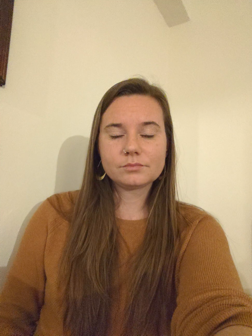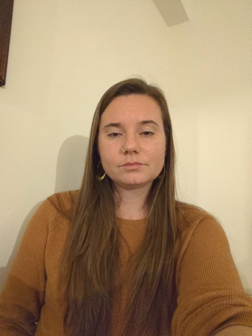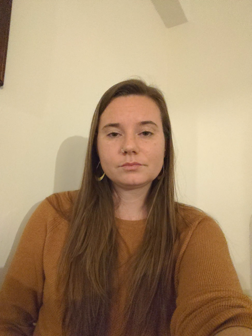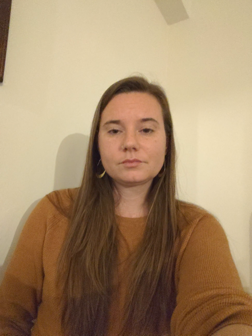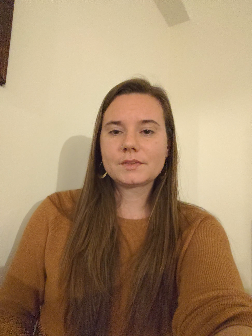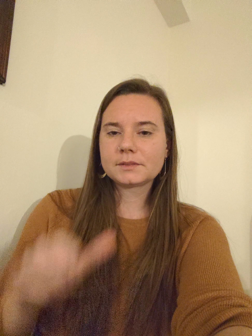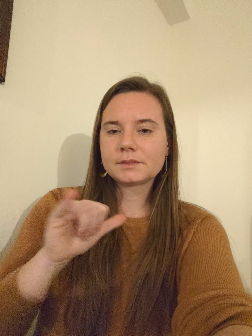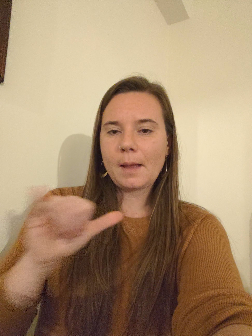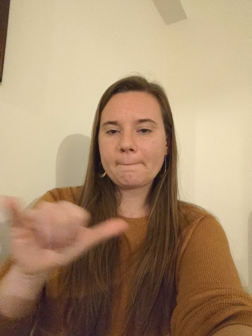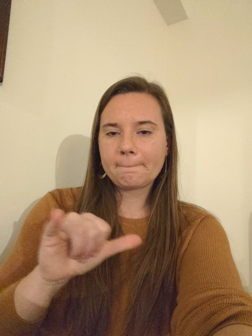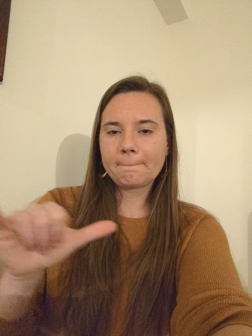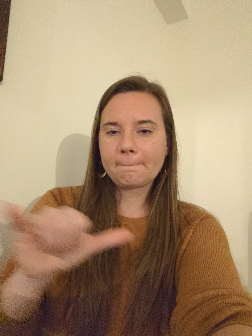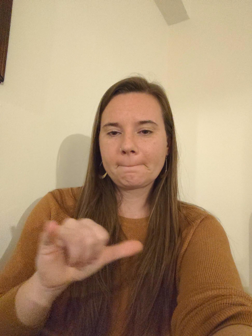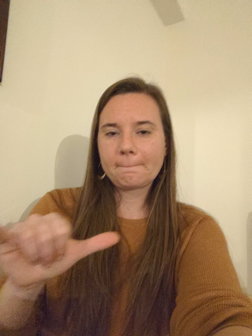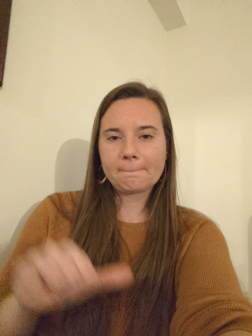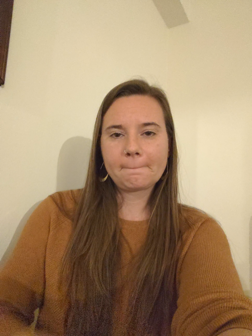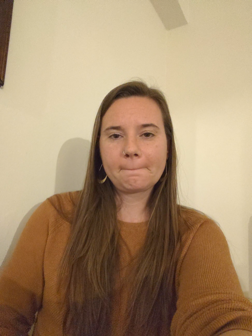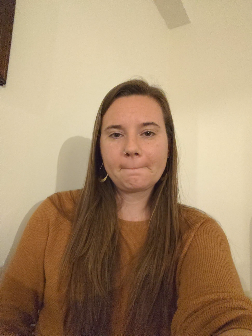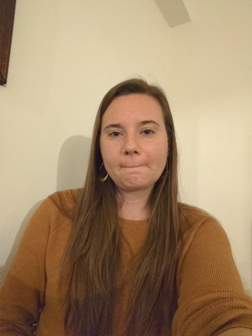same